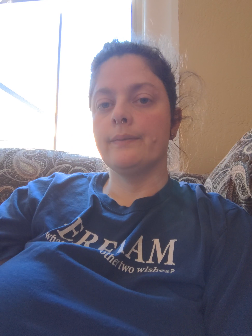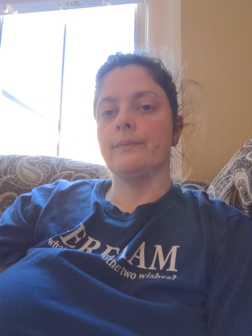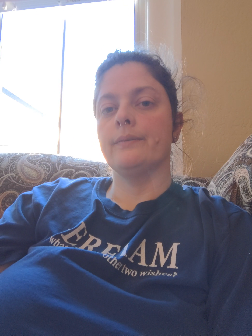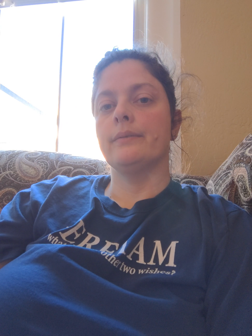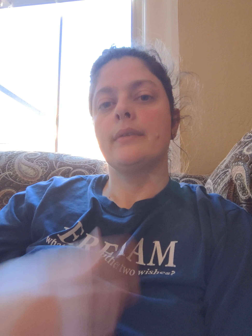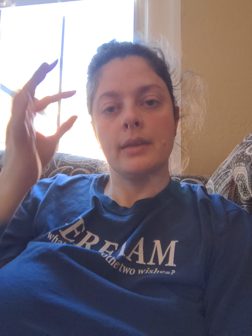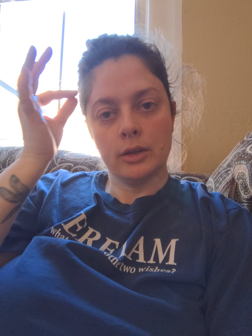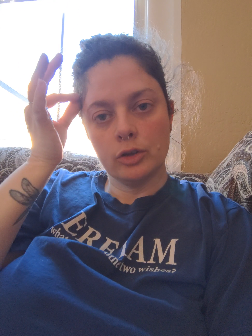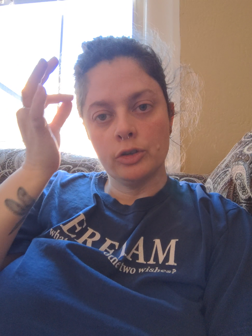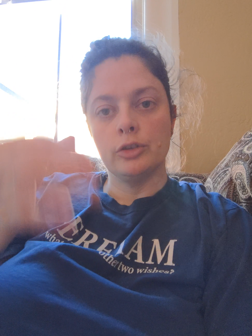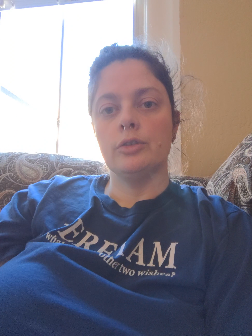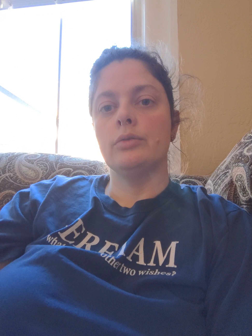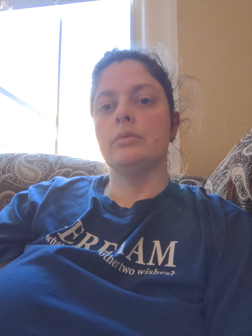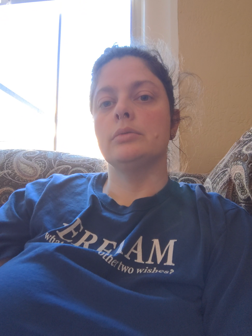hair